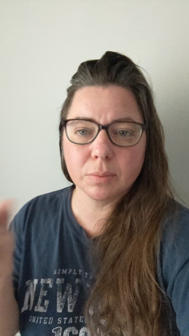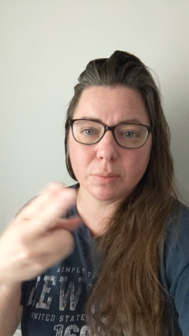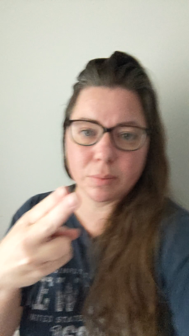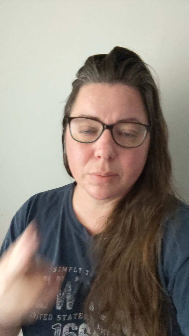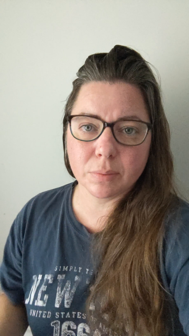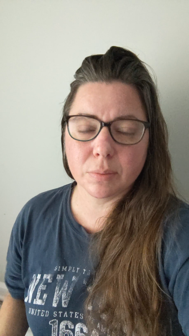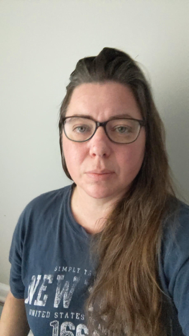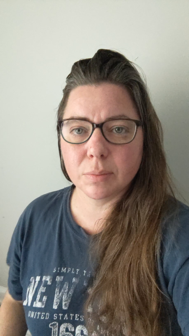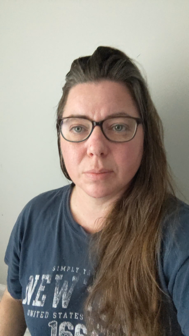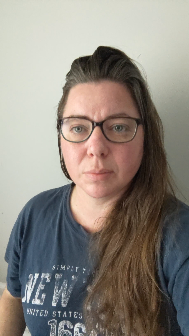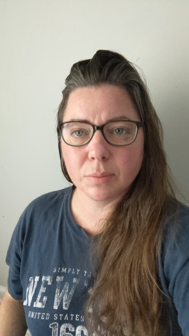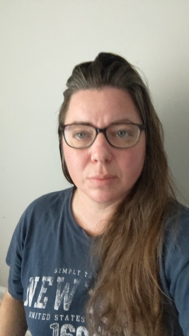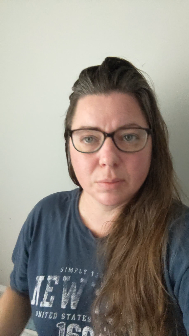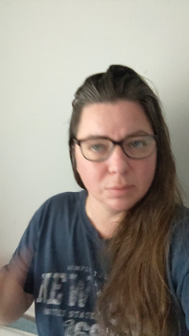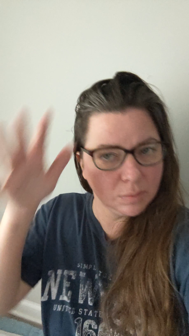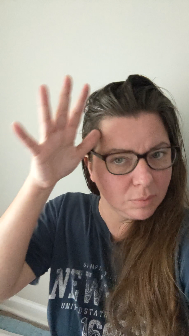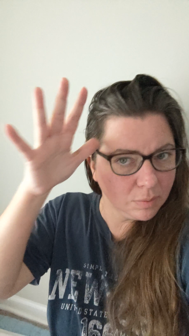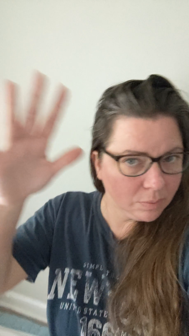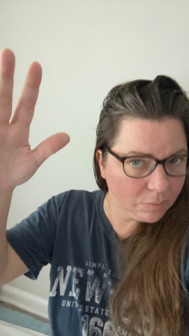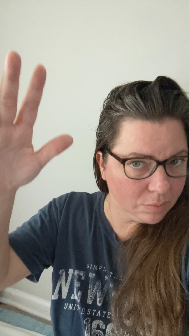moose